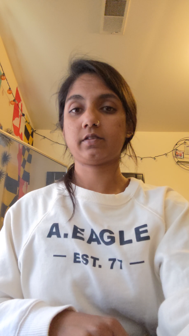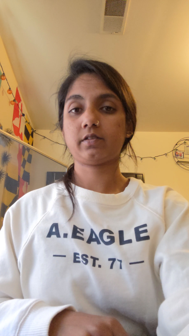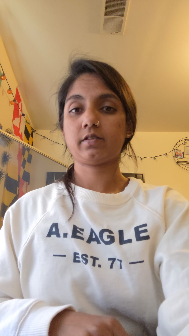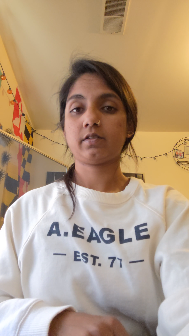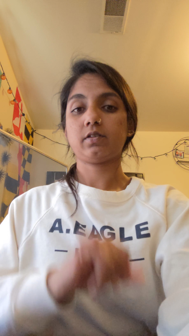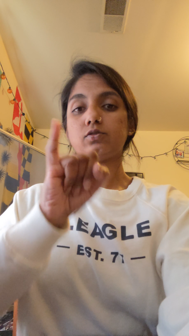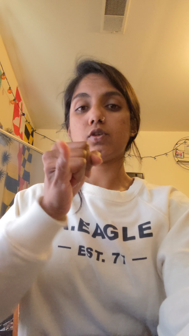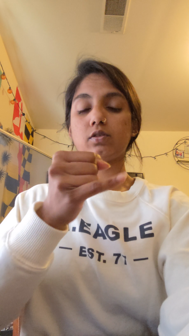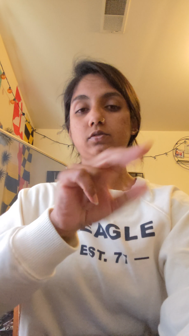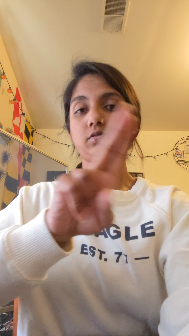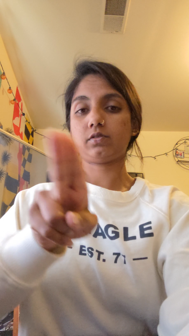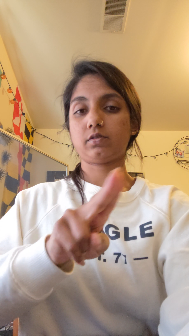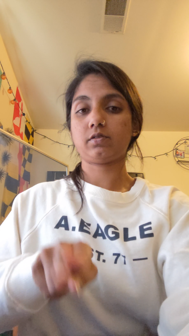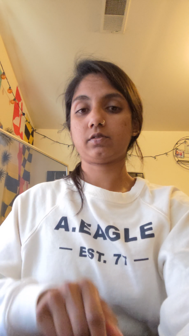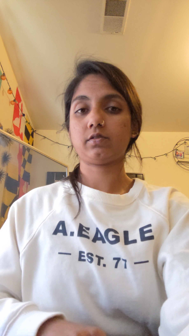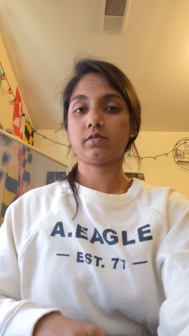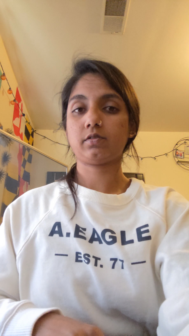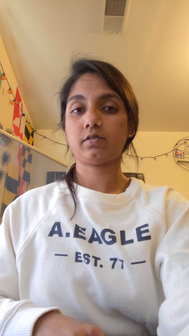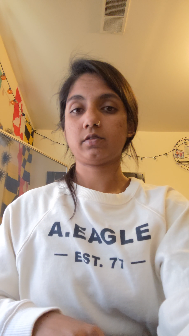jelly